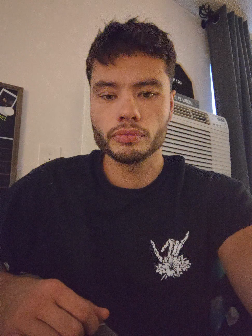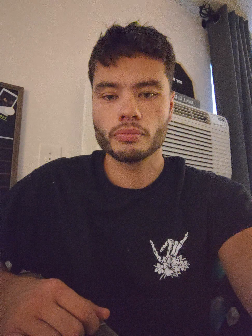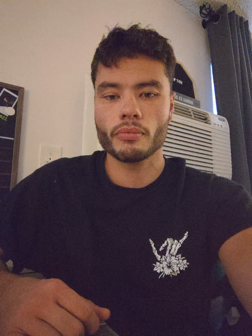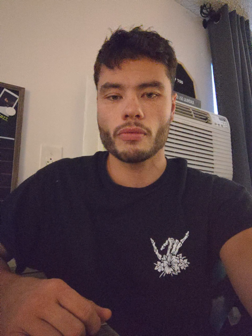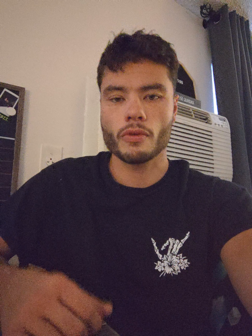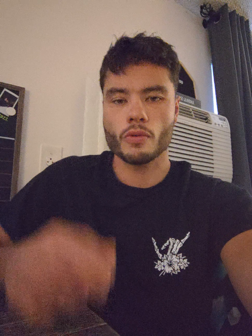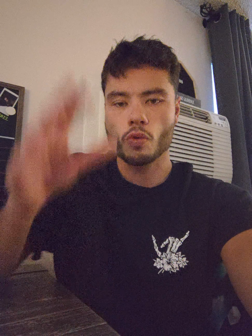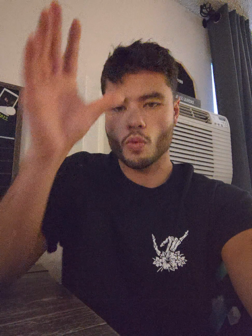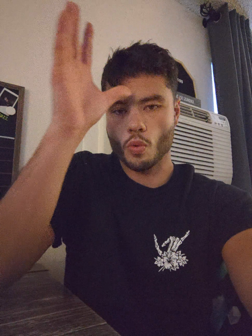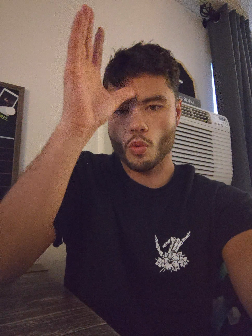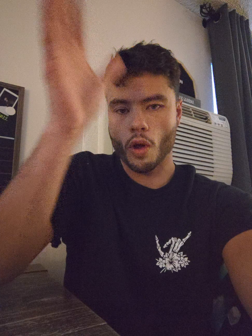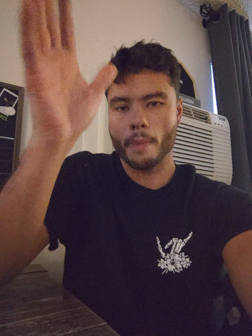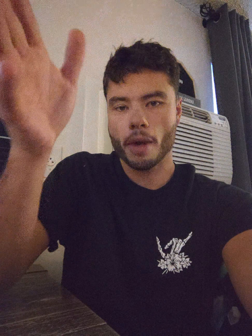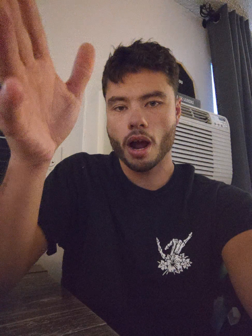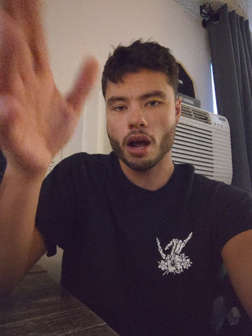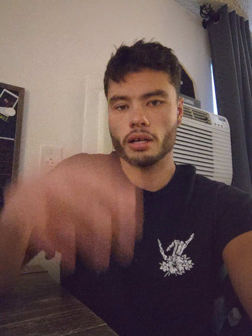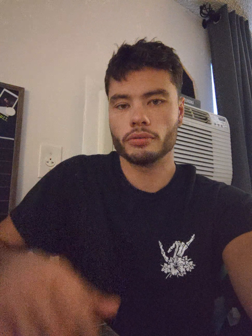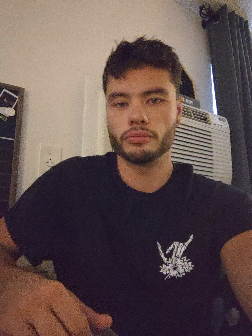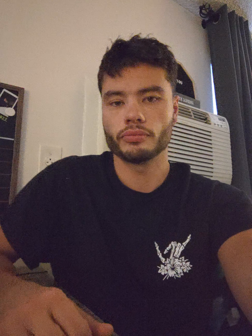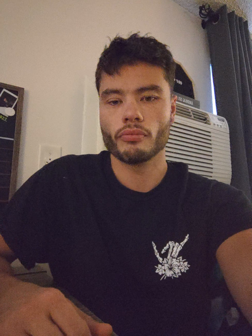grandpa